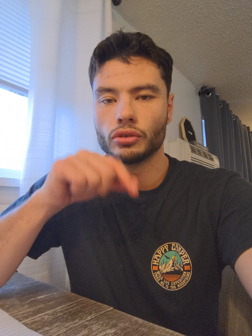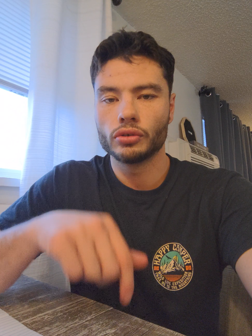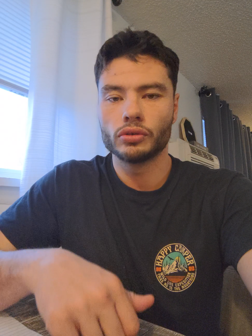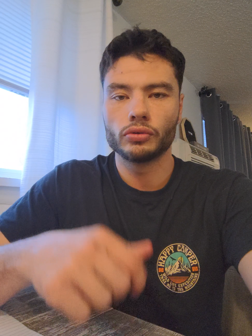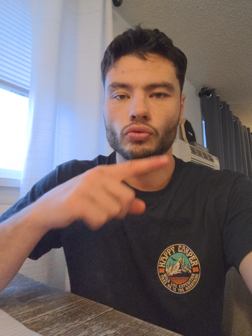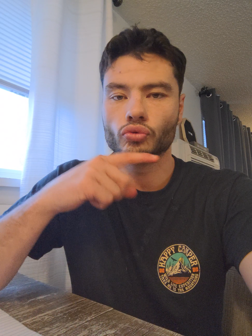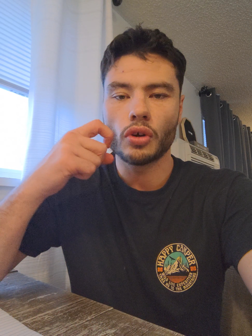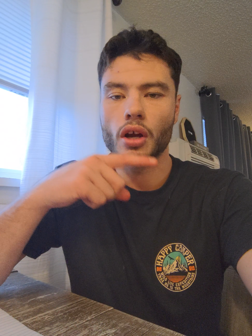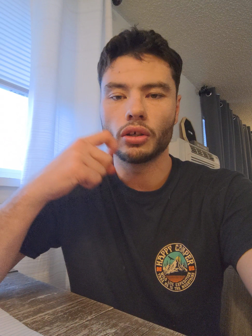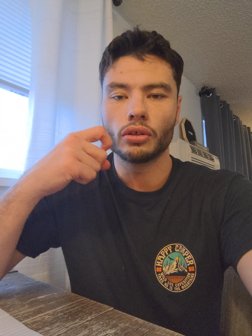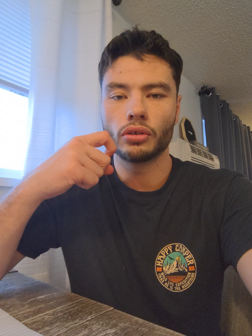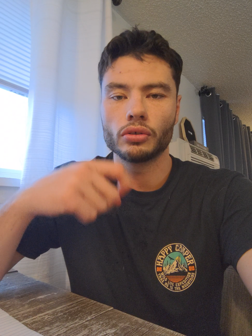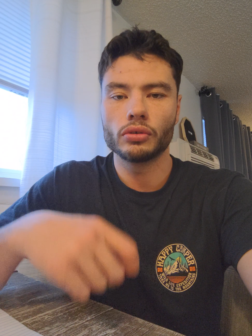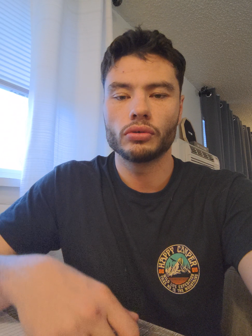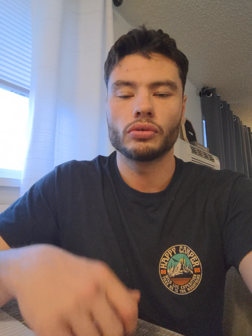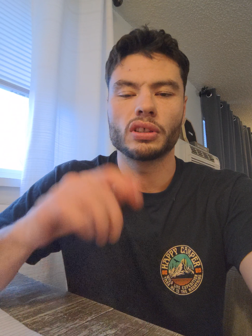dryer